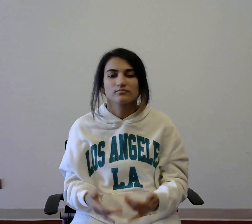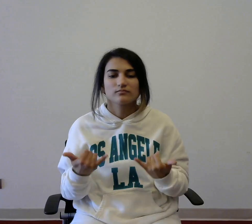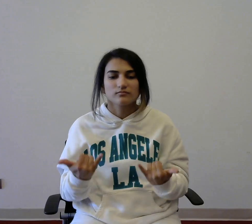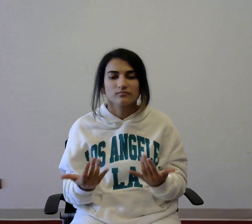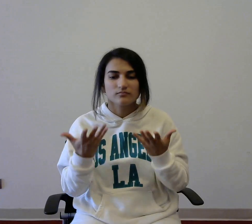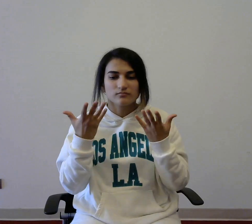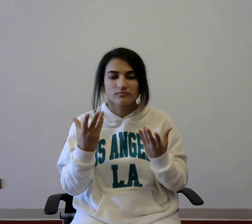bu gün